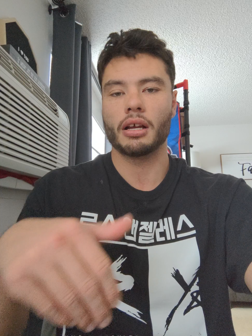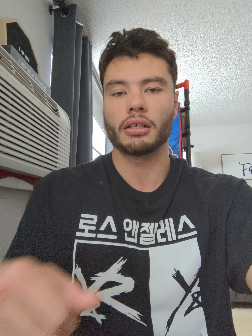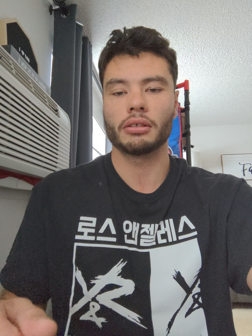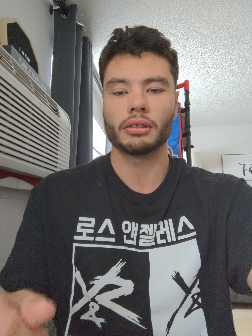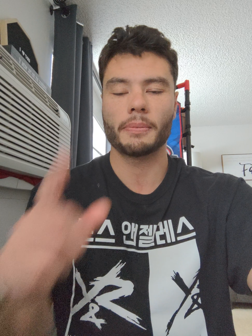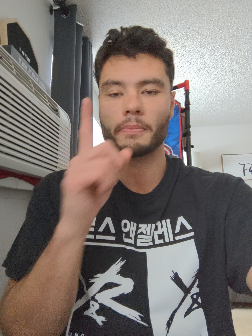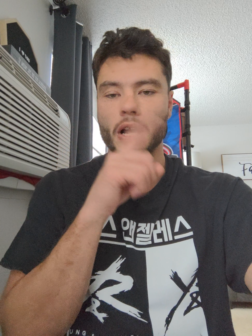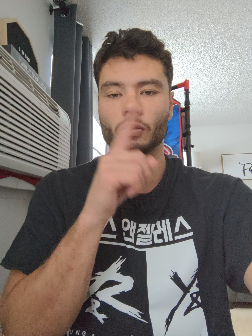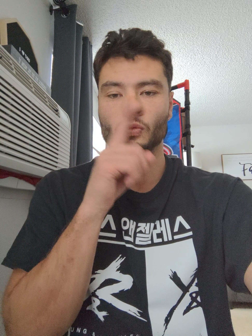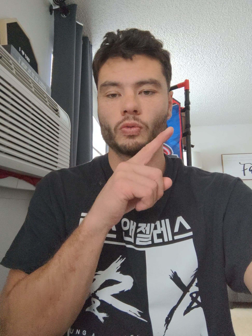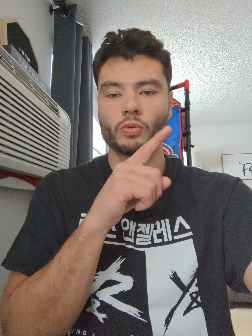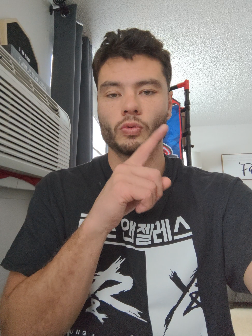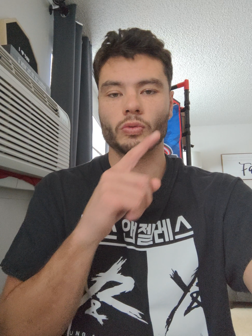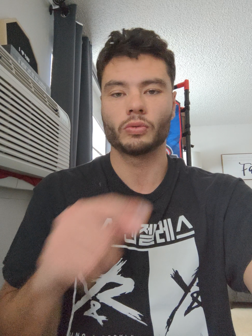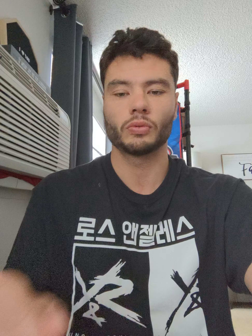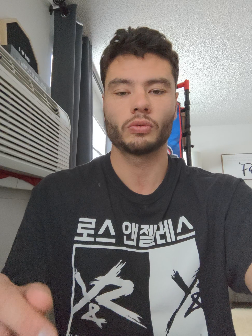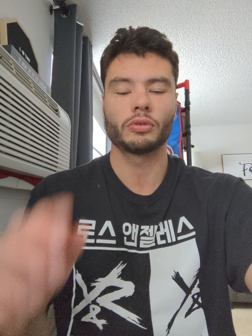mouse